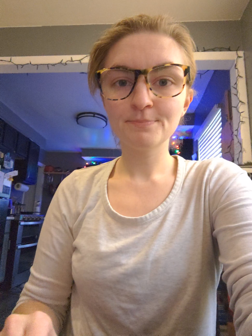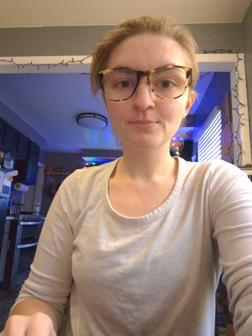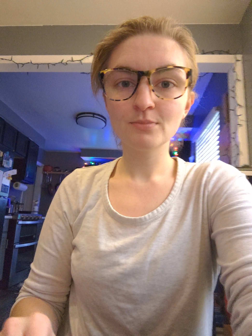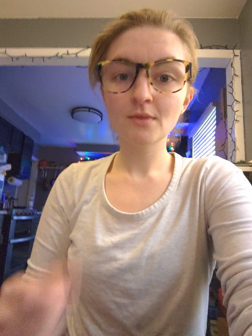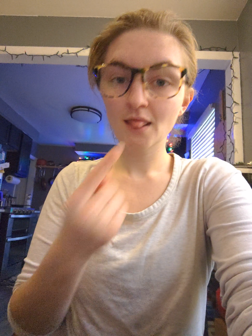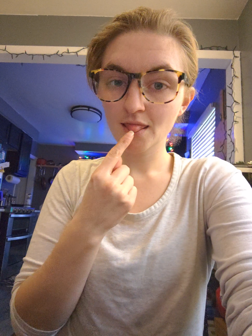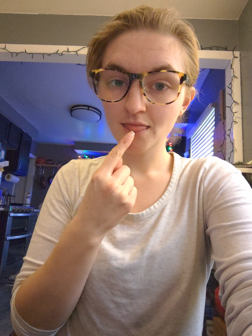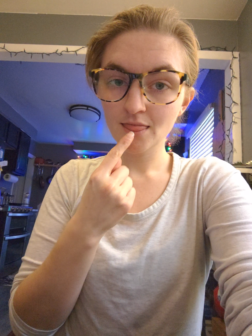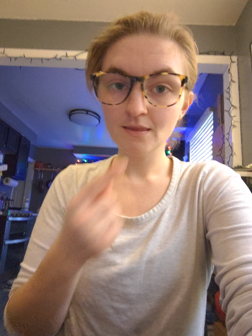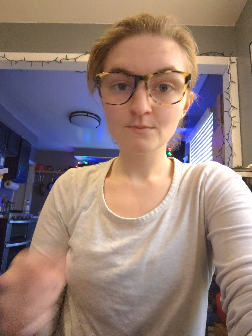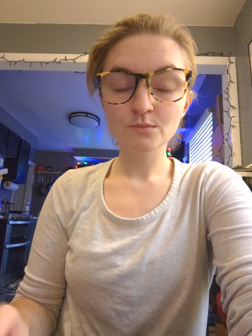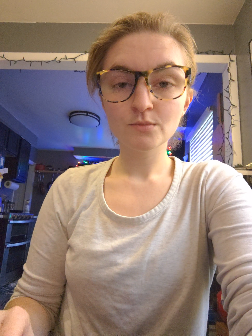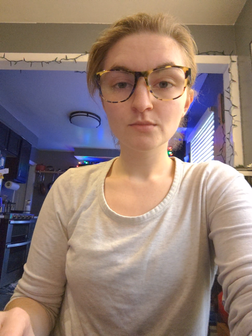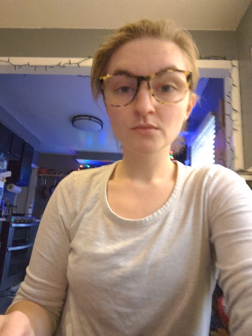tongue